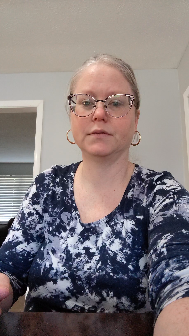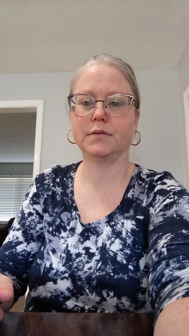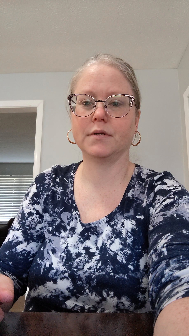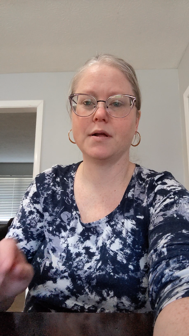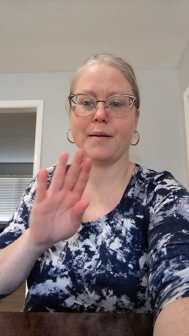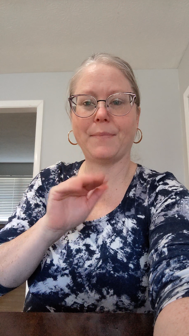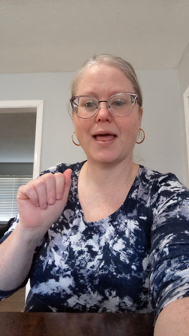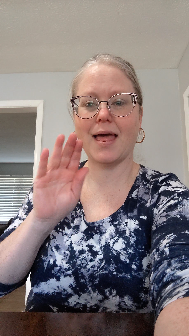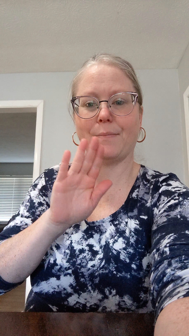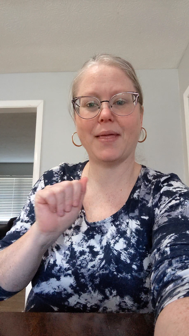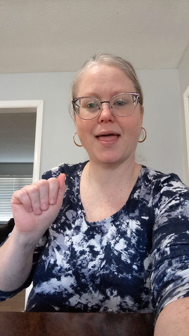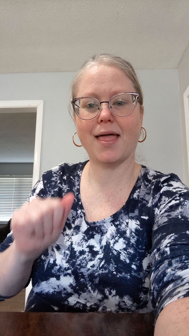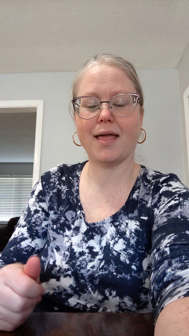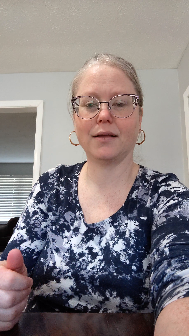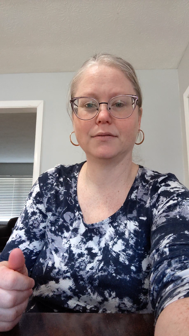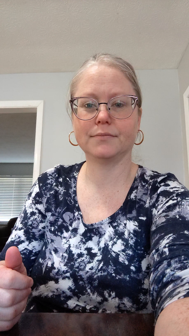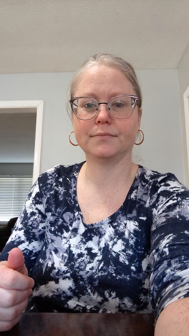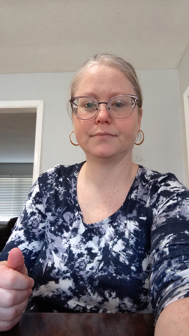baa baa